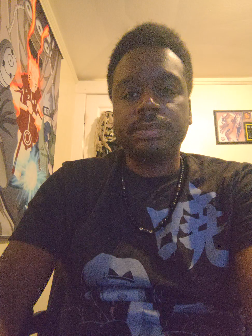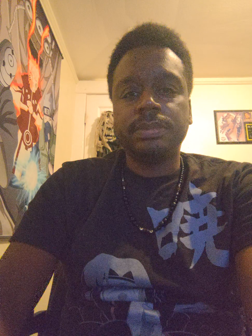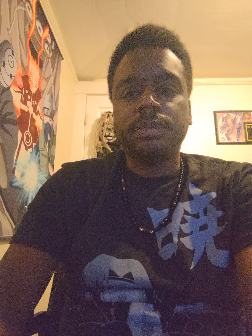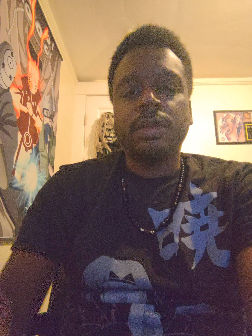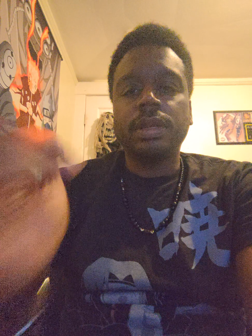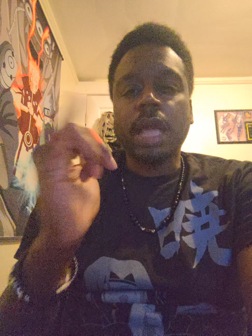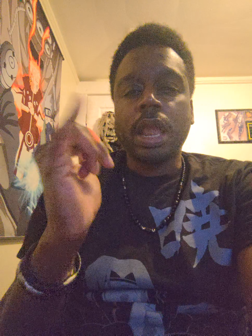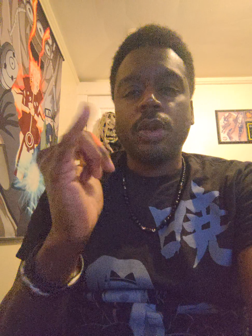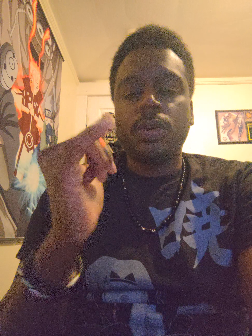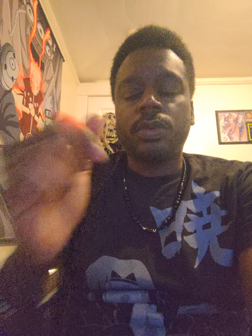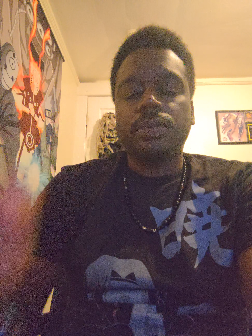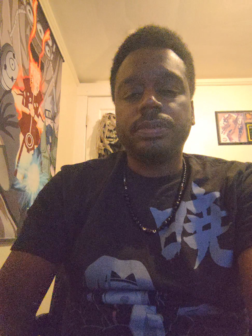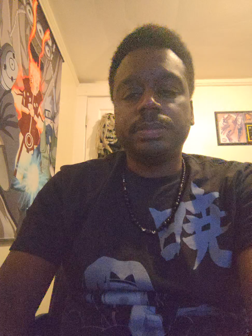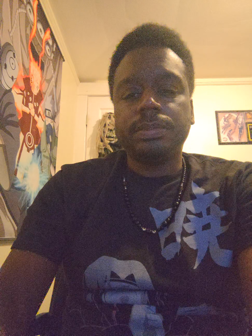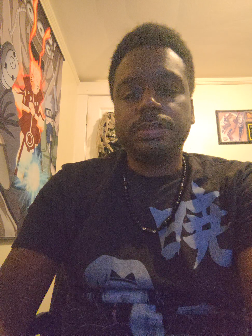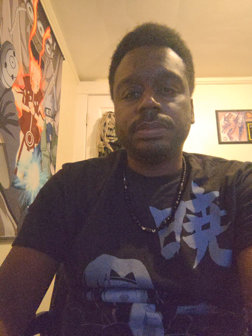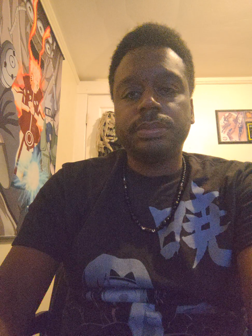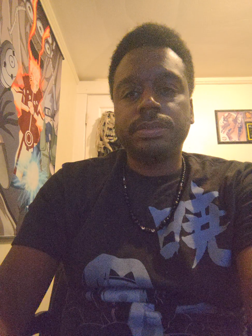yellow